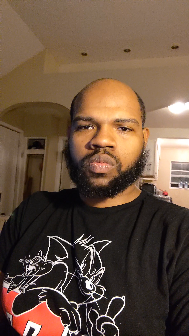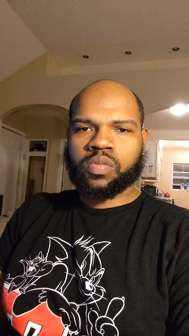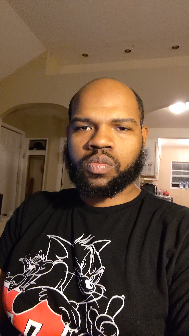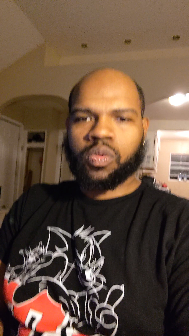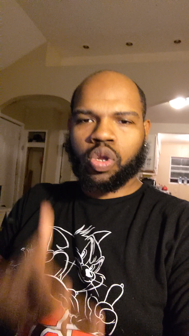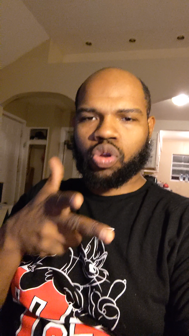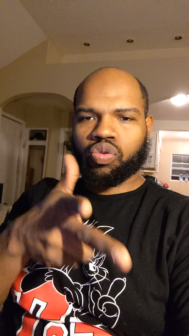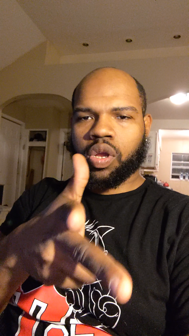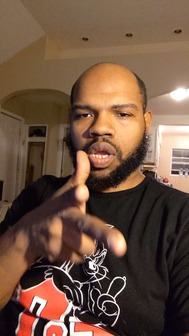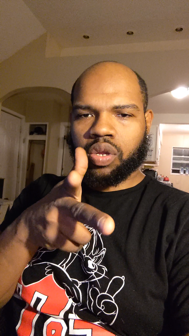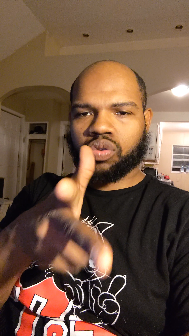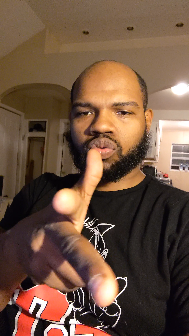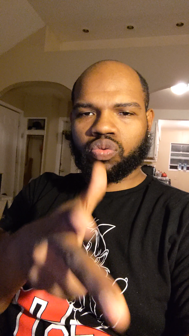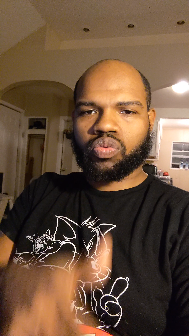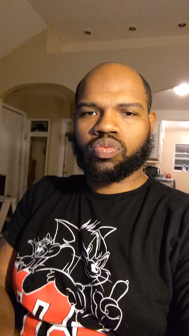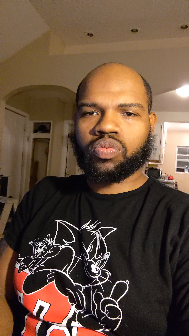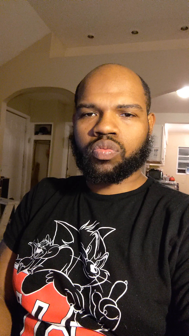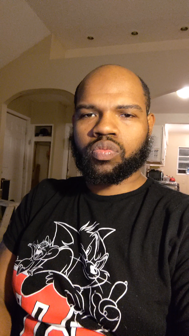garage